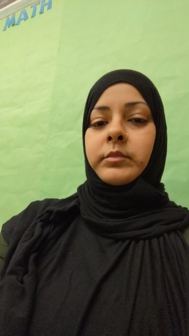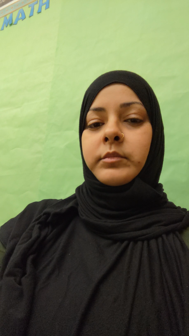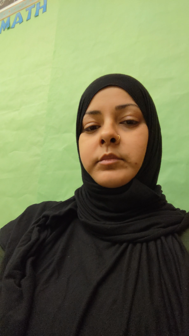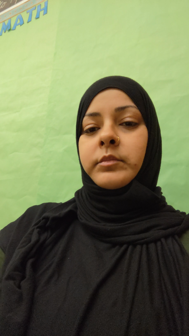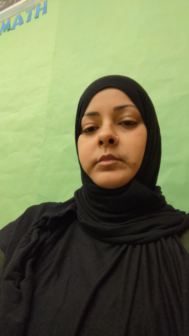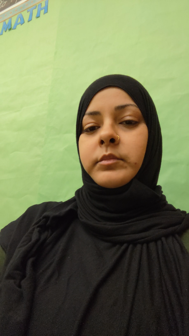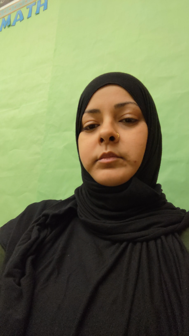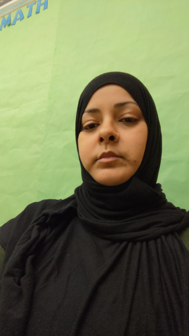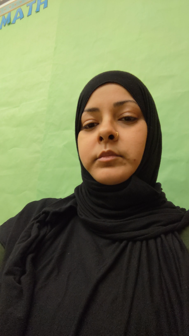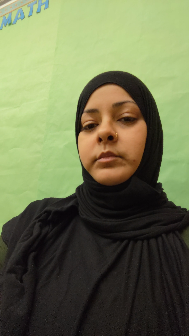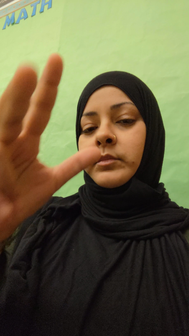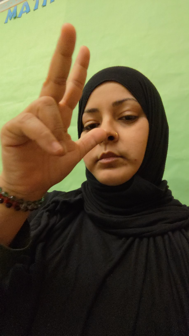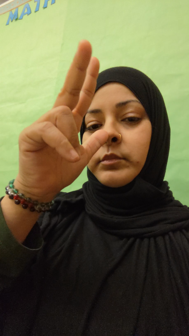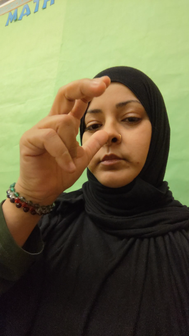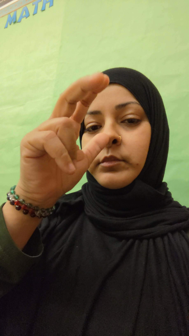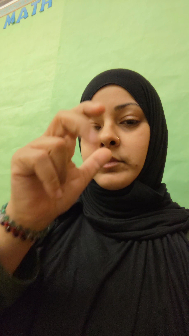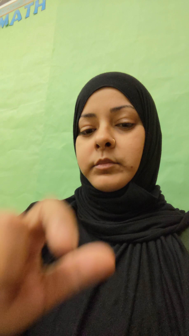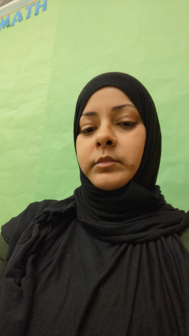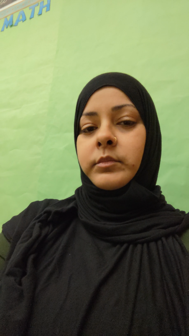ant